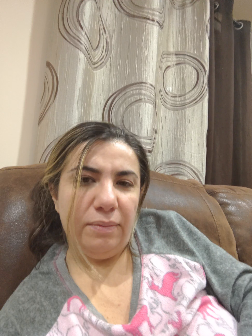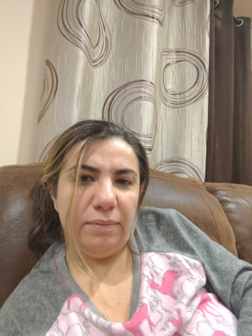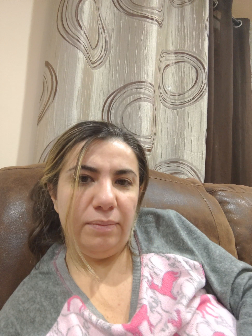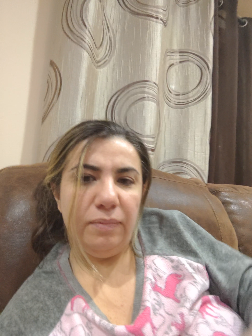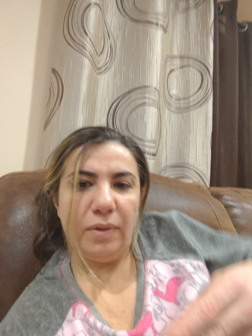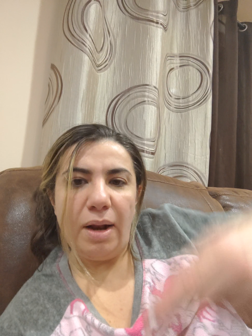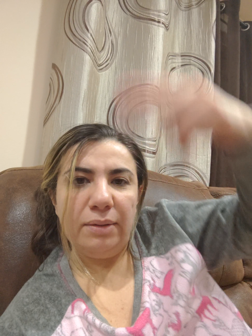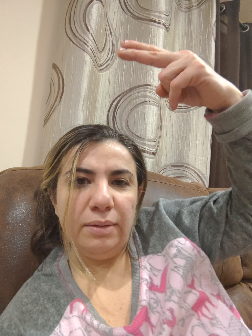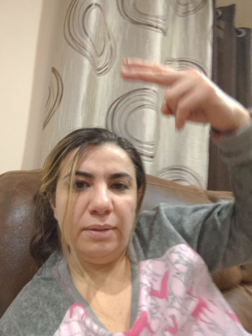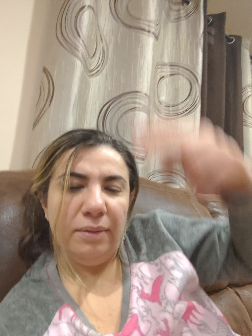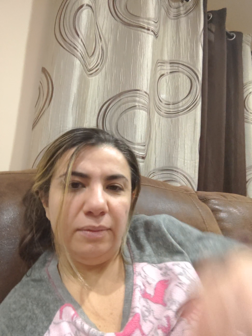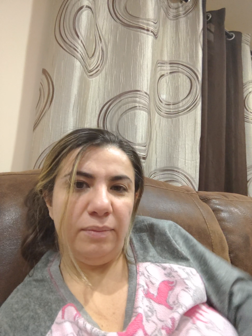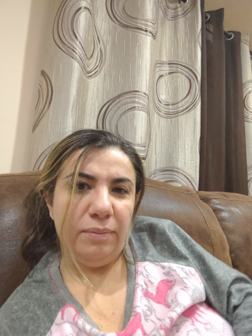high